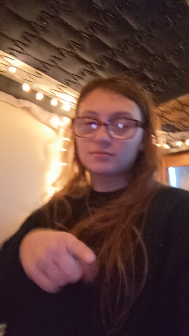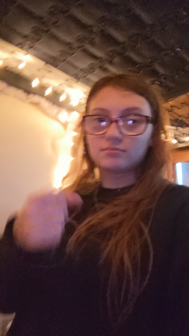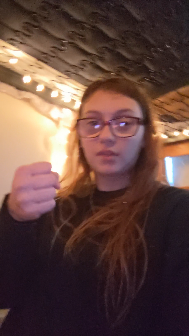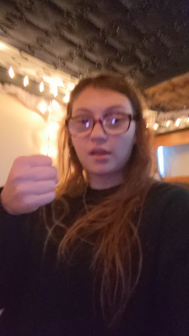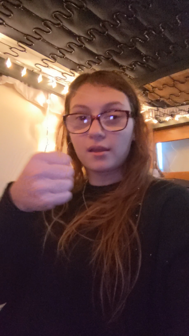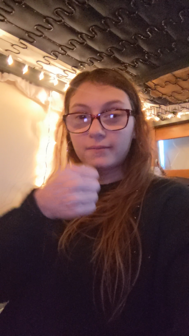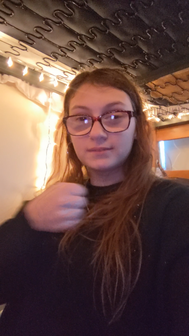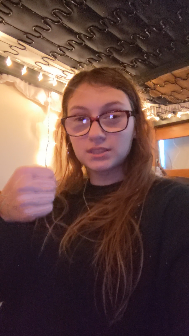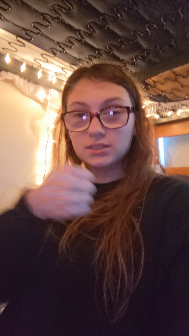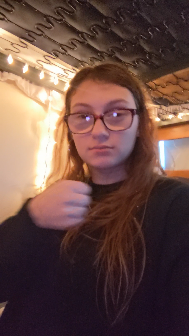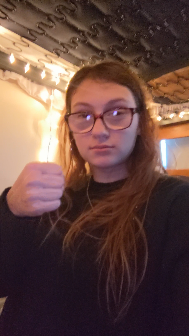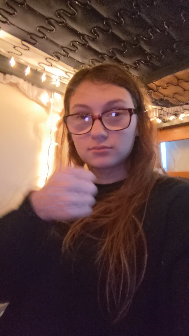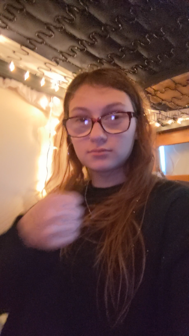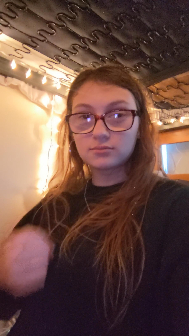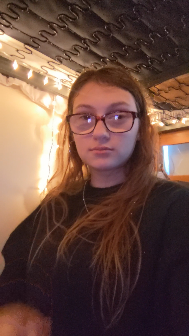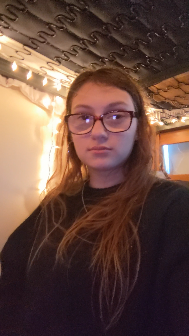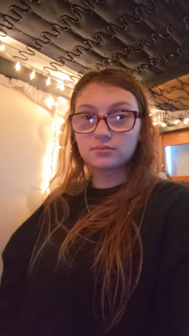coffee